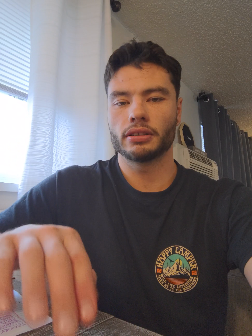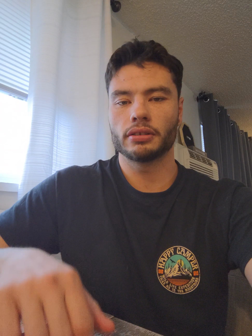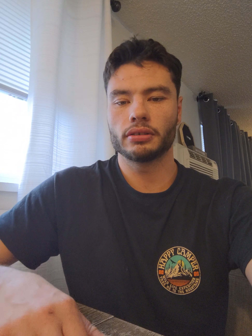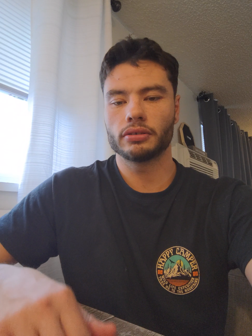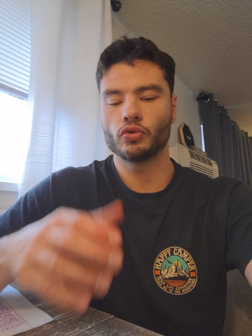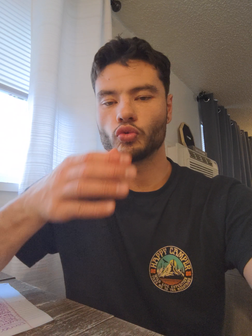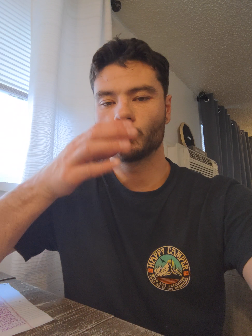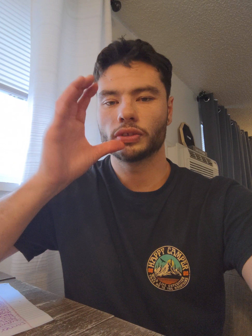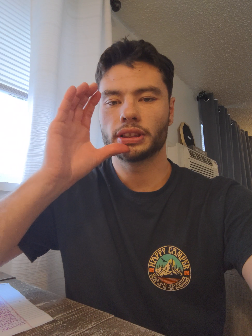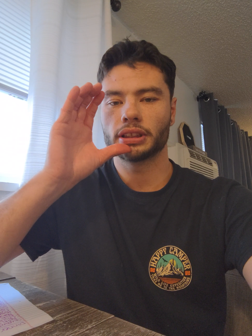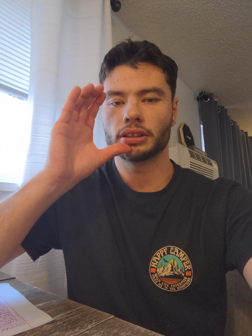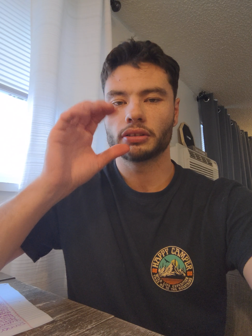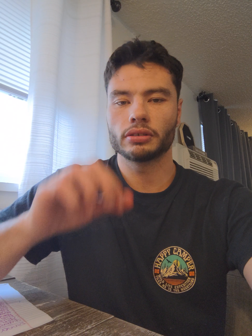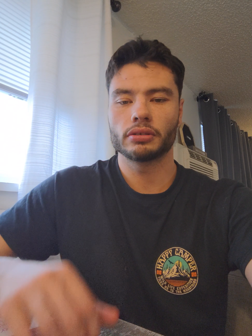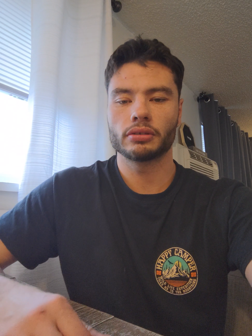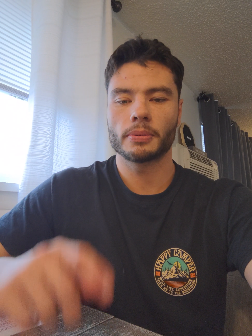drink